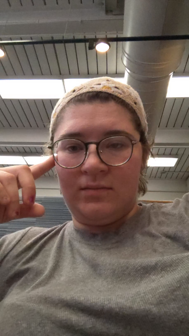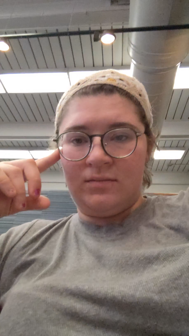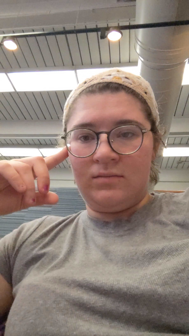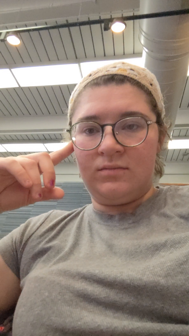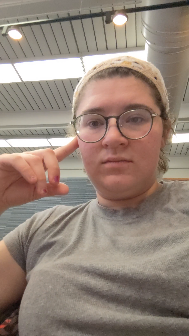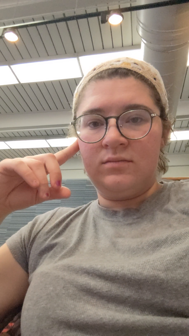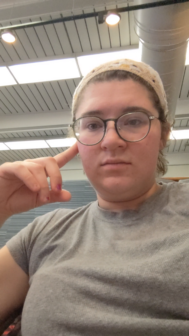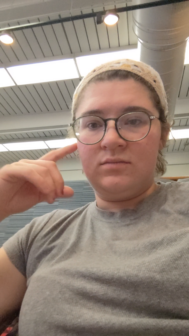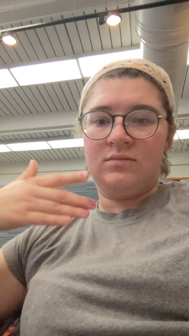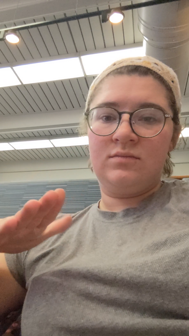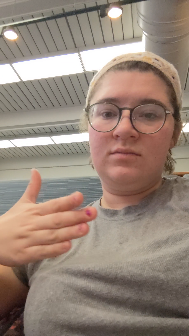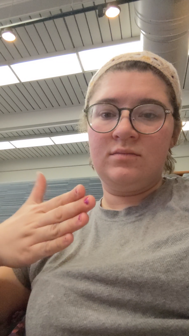cook